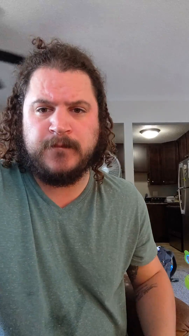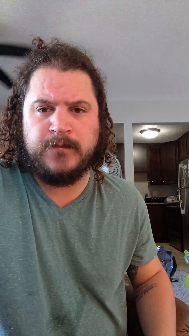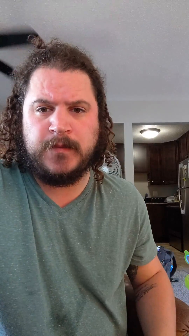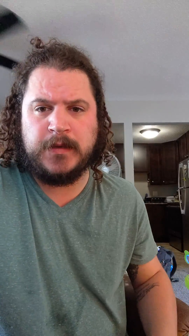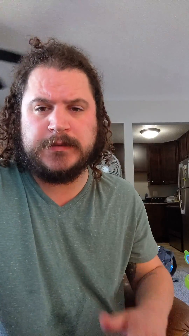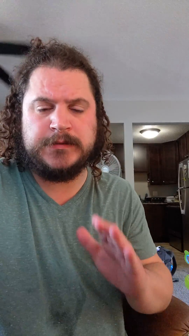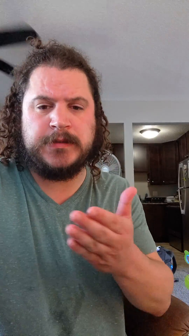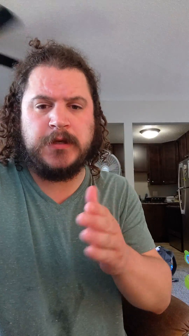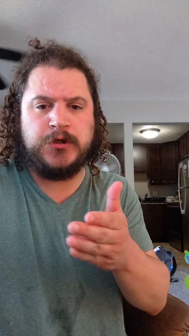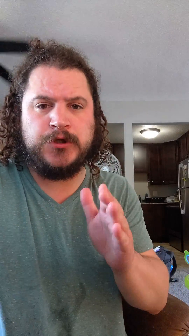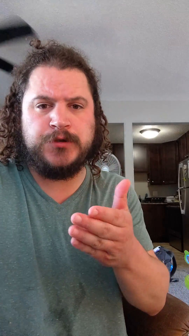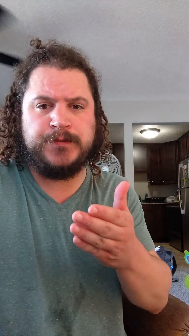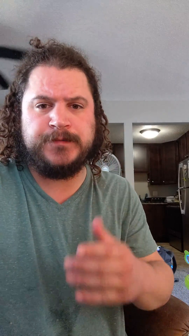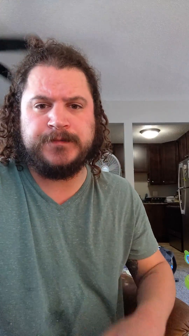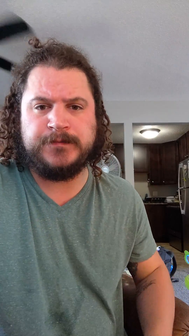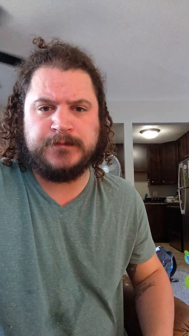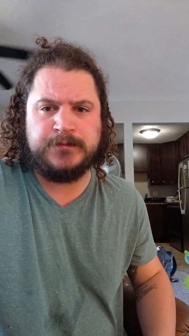share